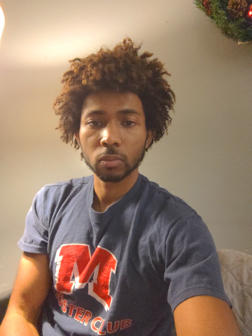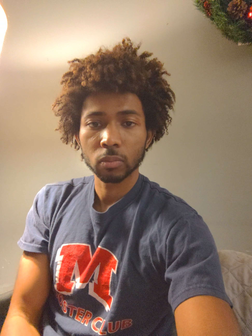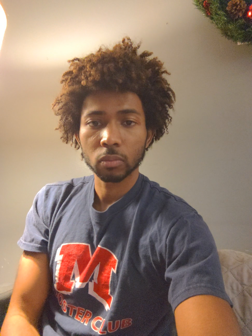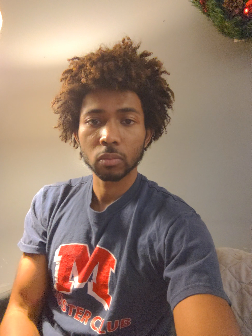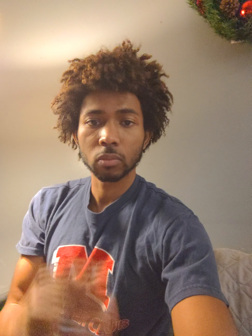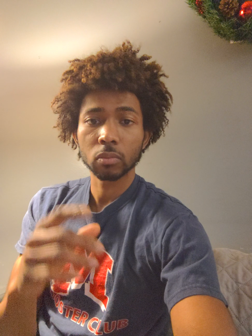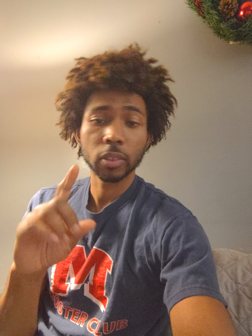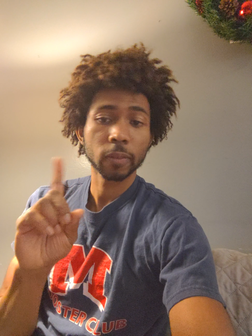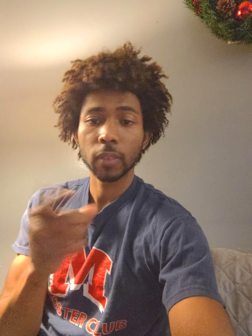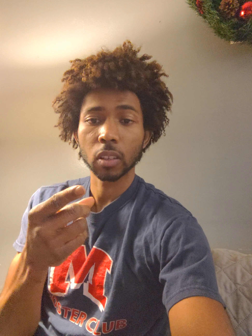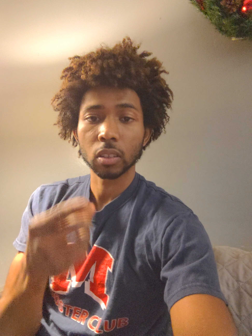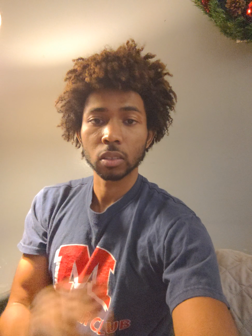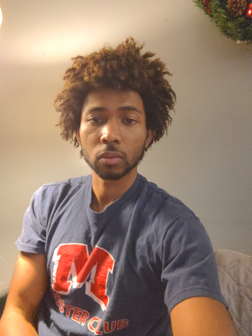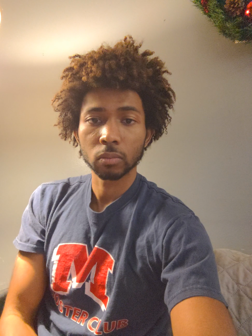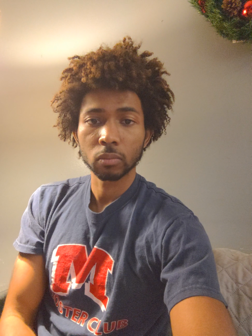first